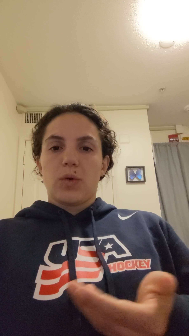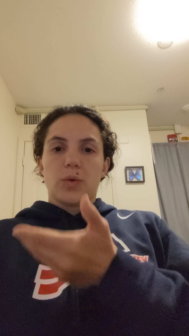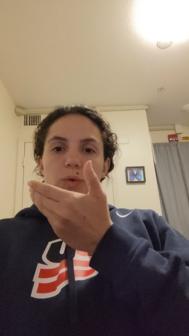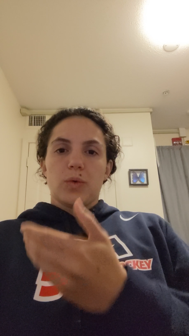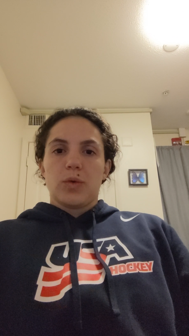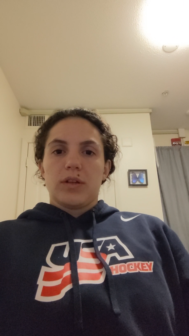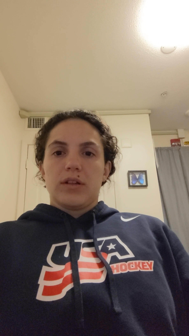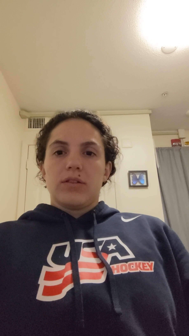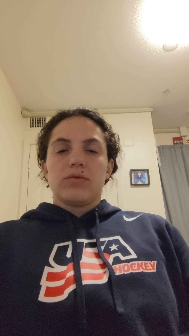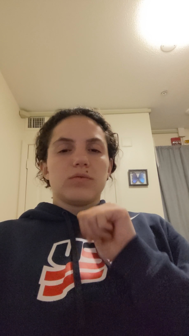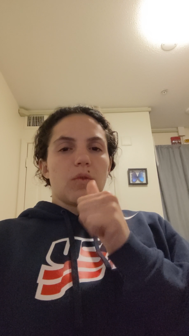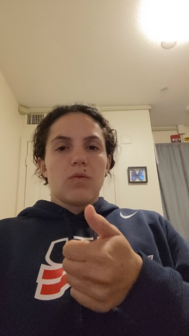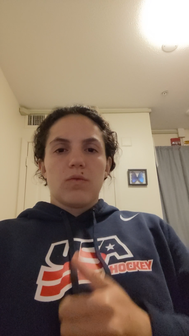don't